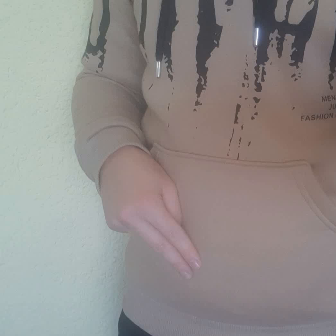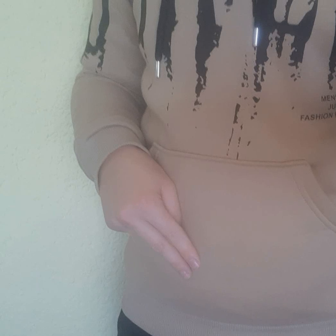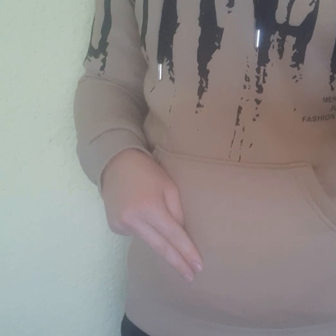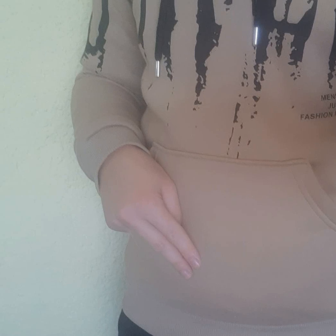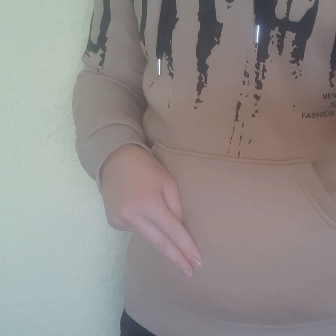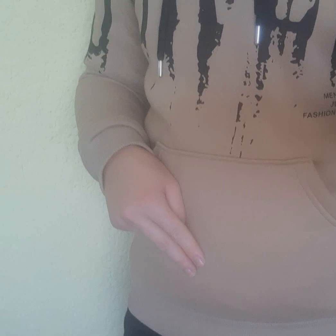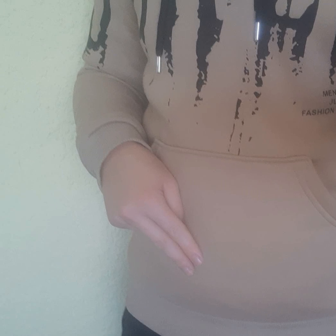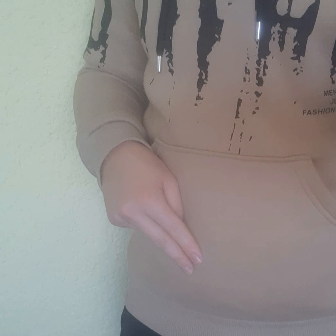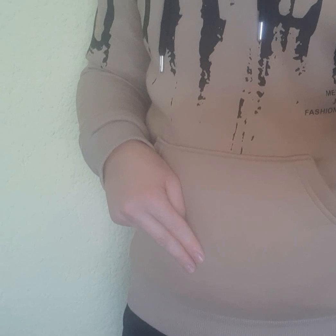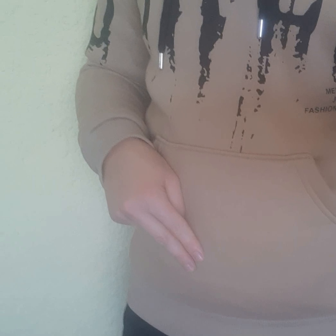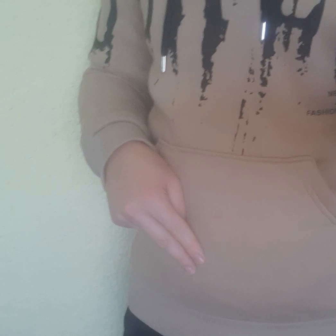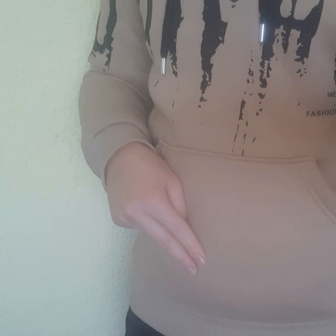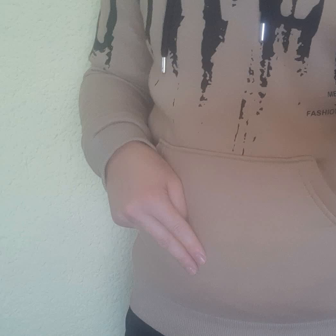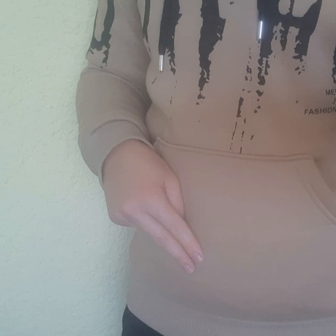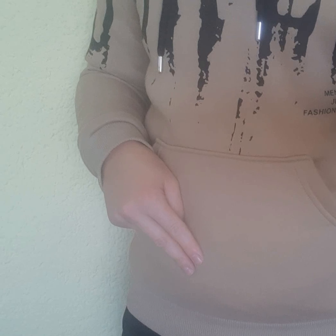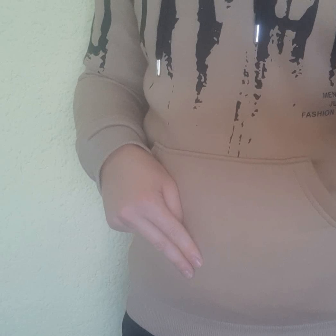П